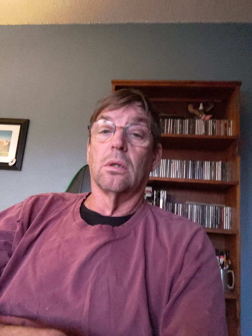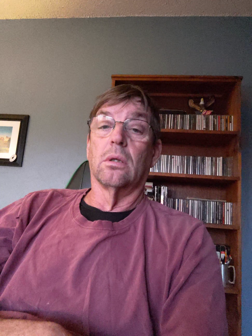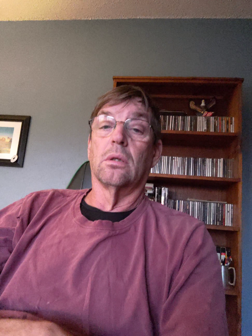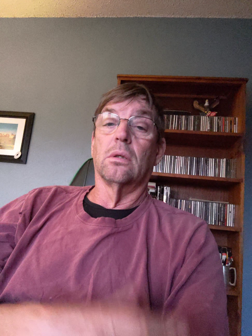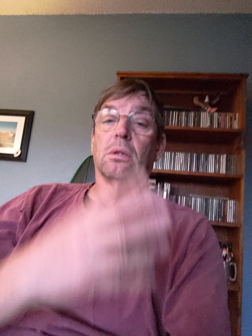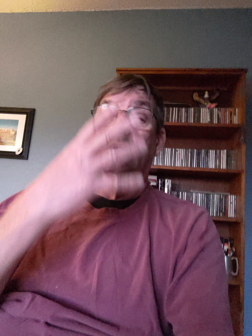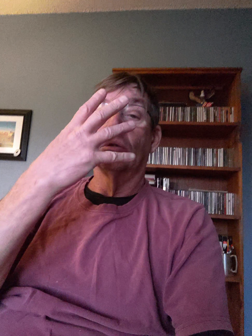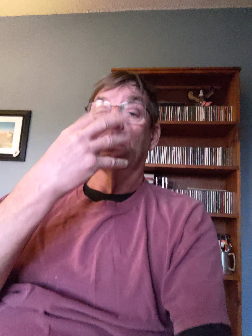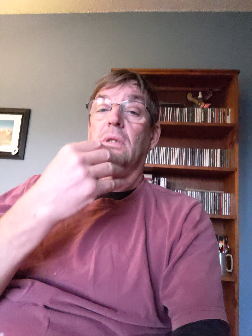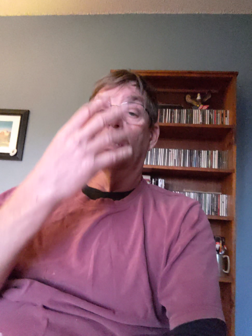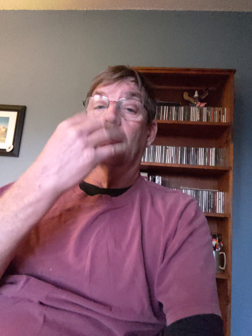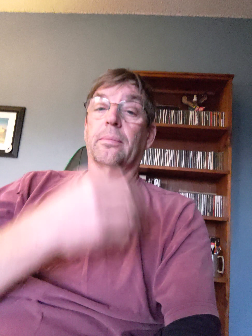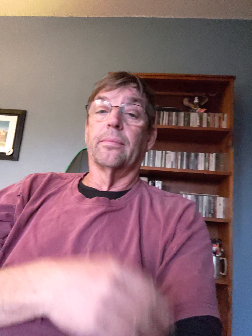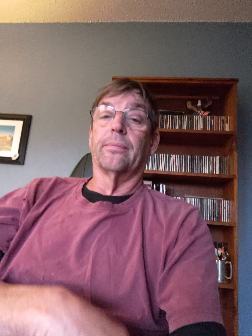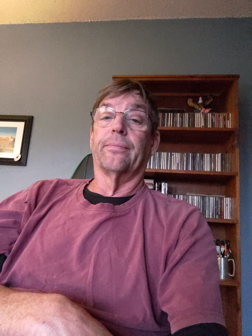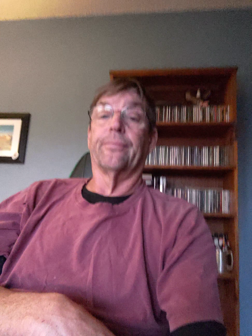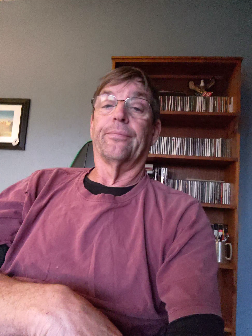sleep